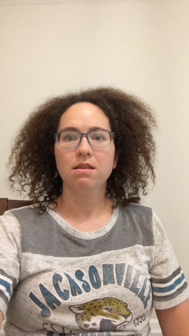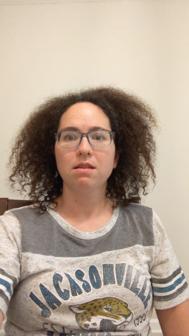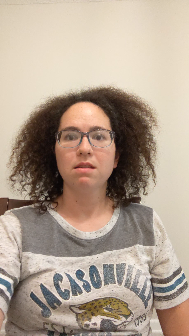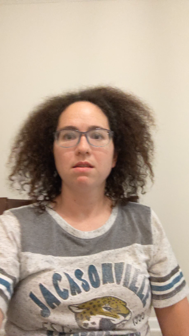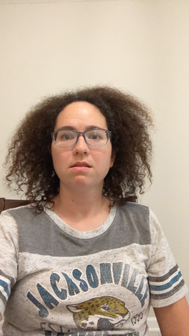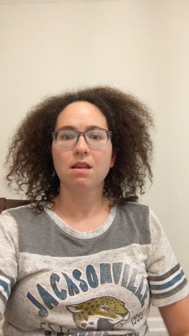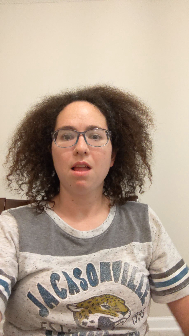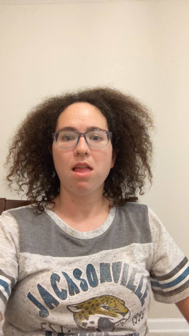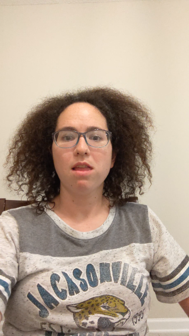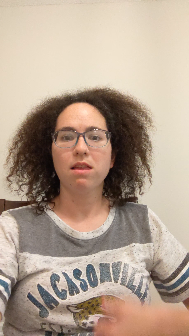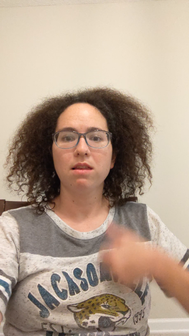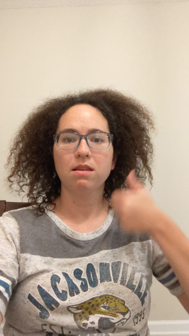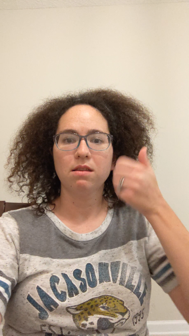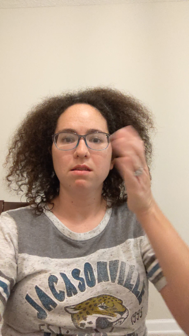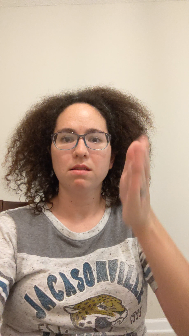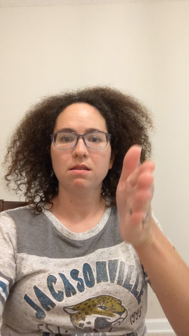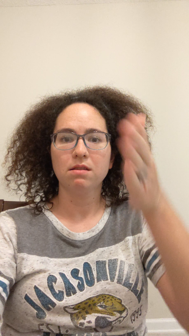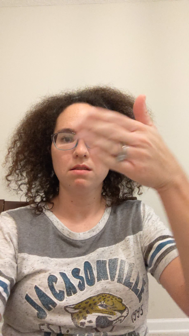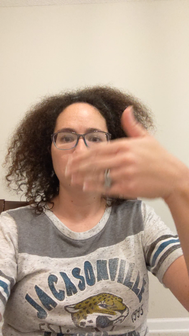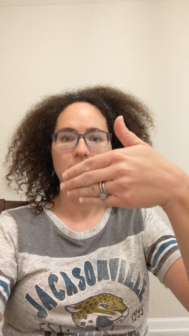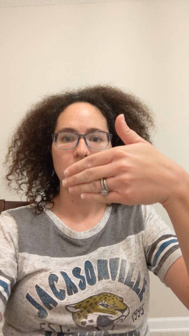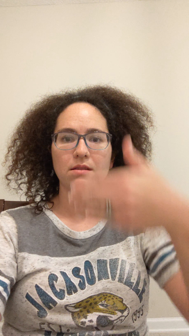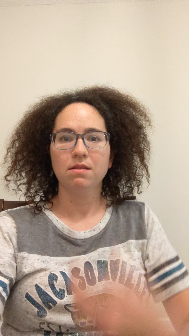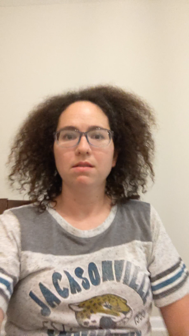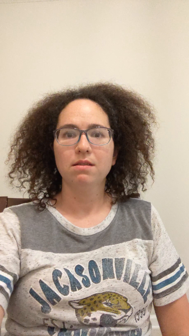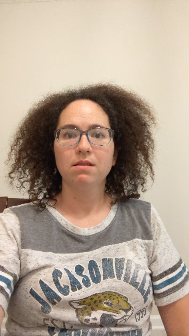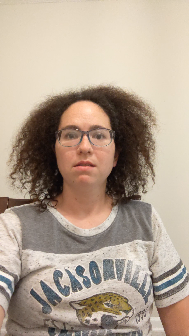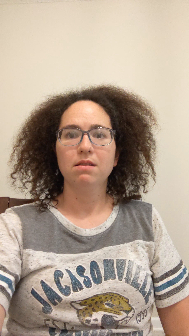living room